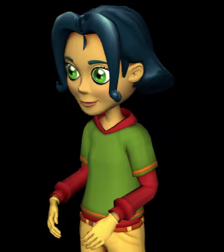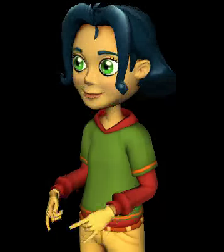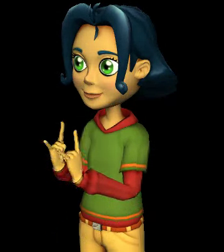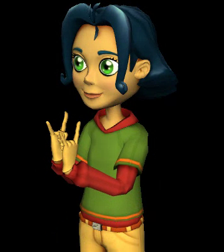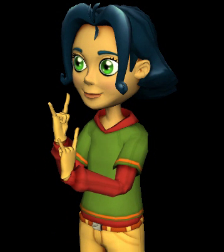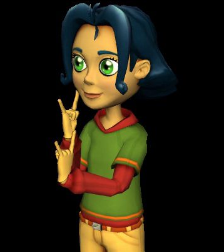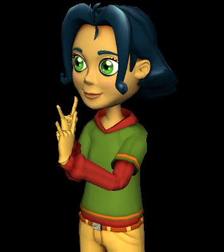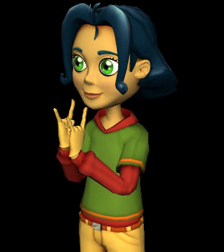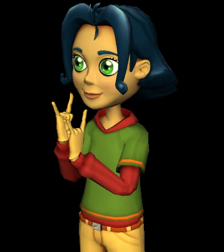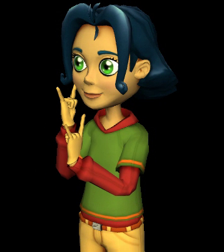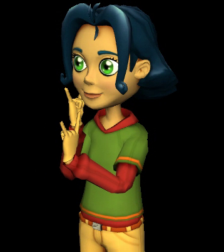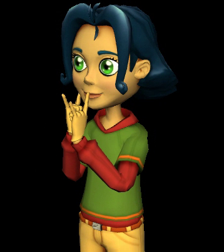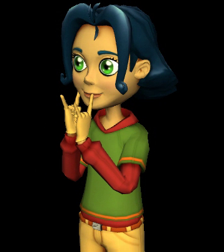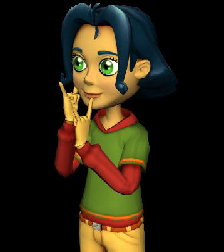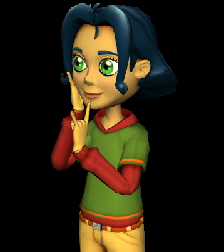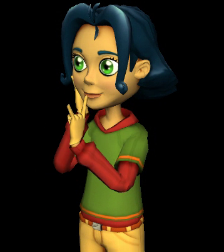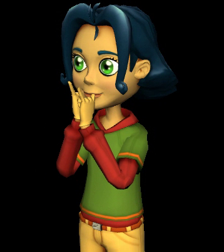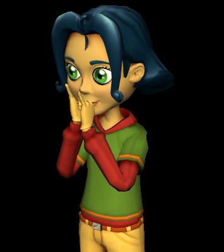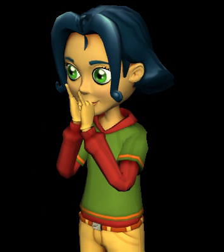قصة